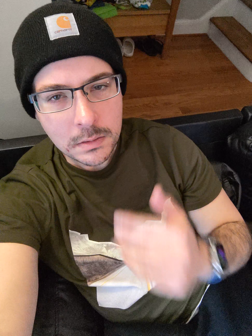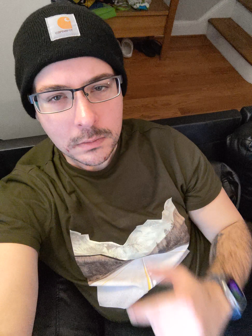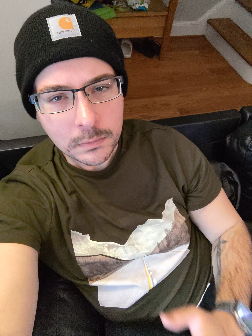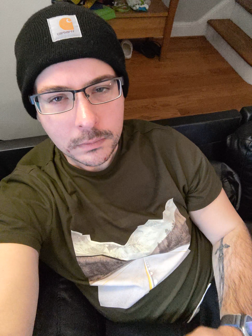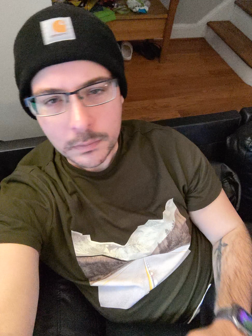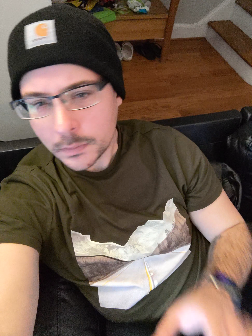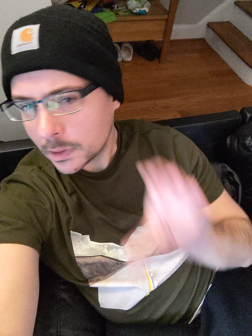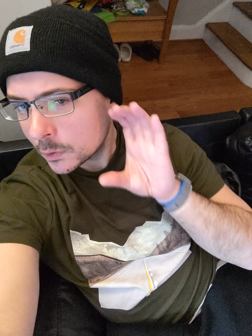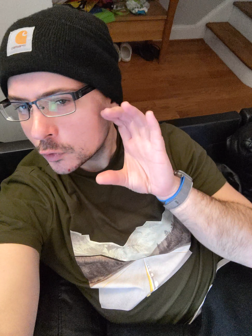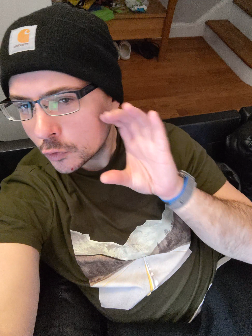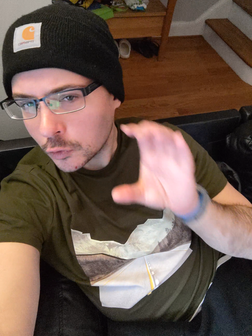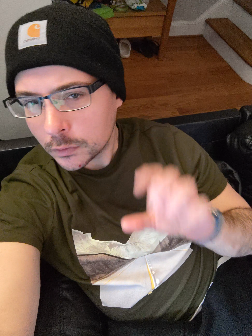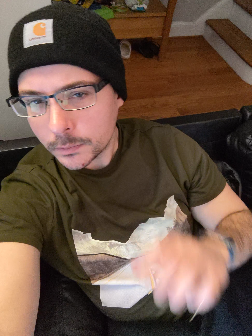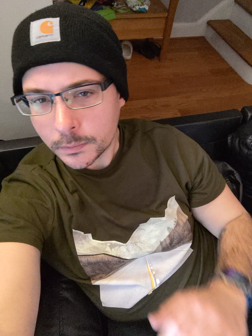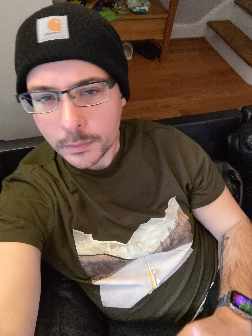hear